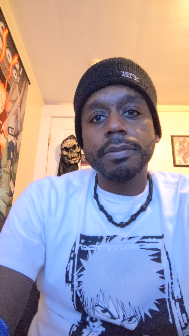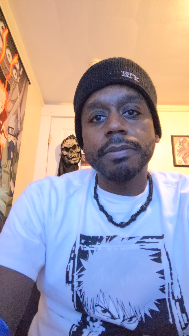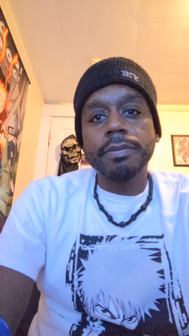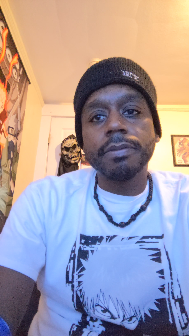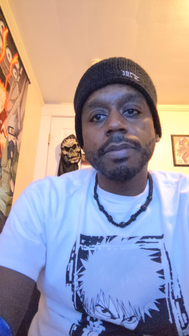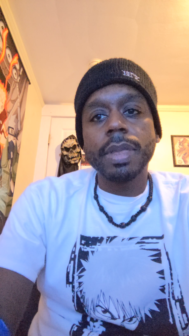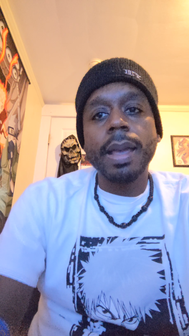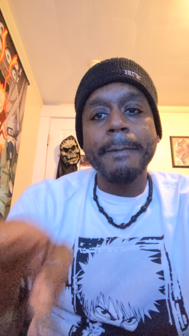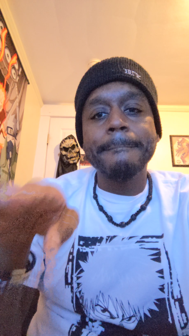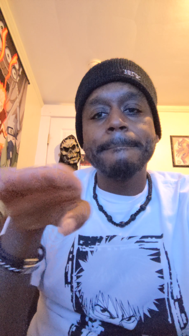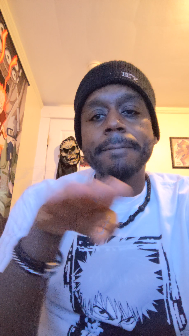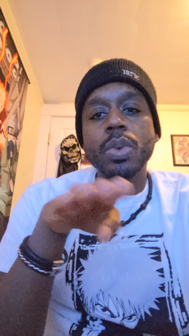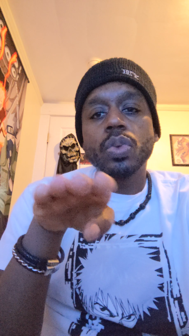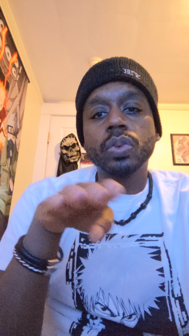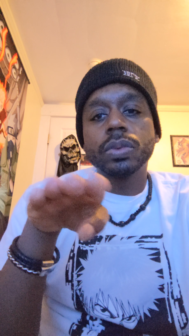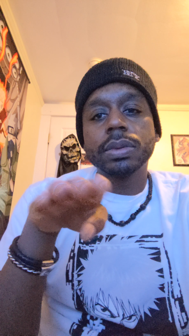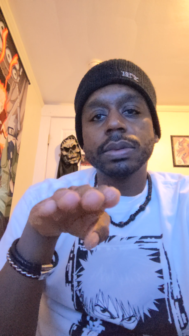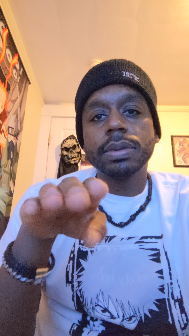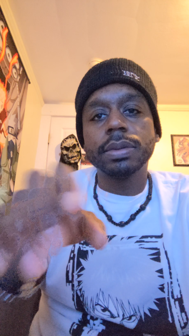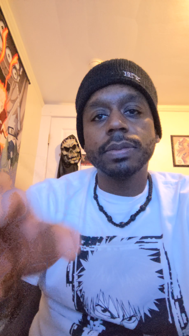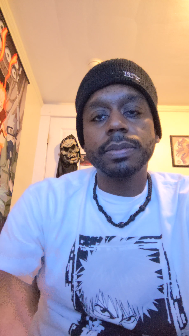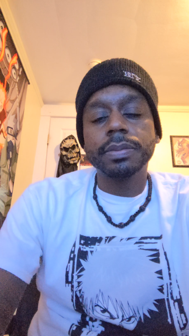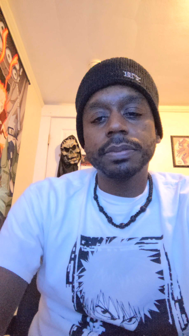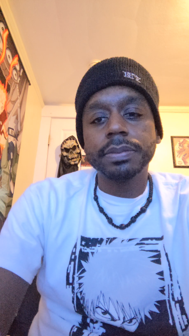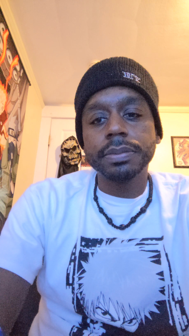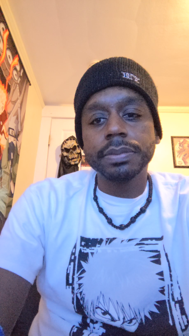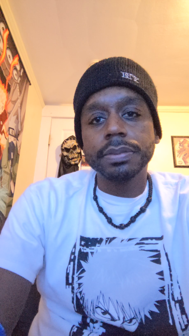boots